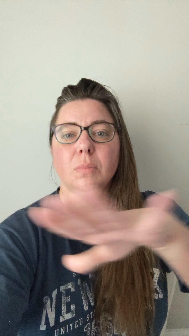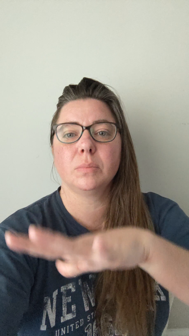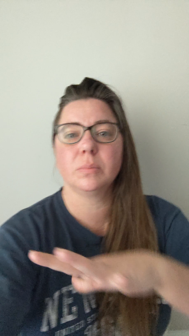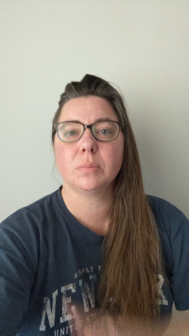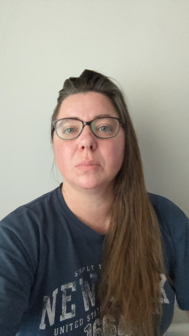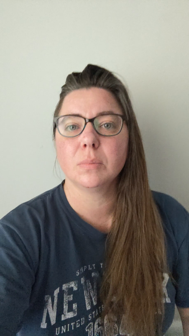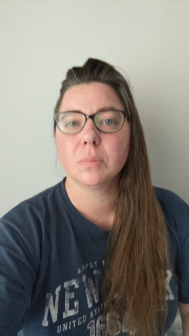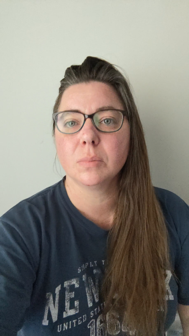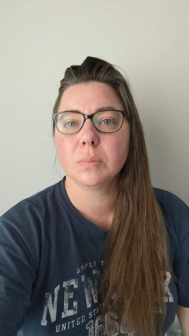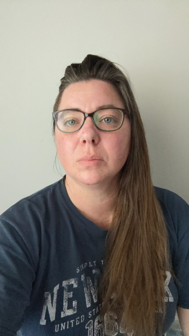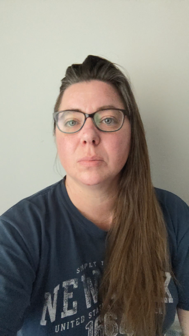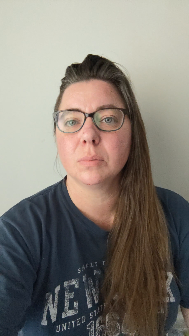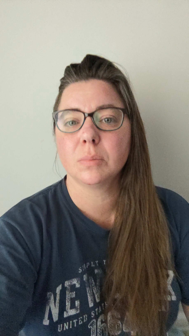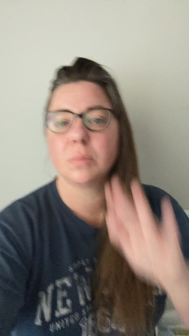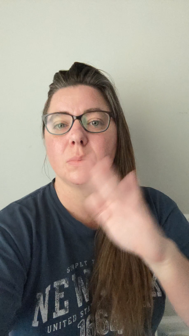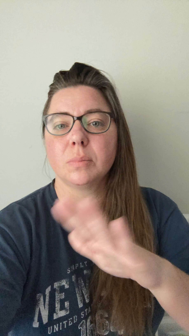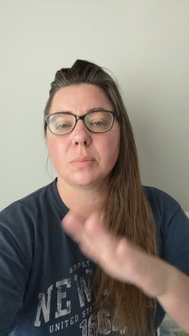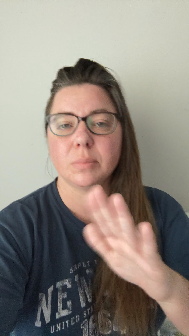clap